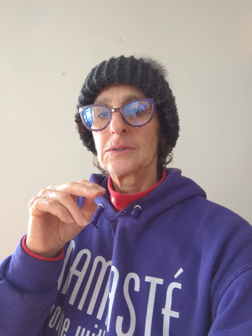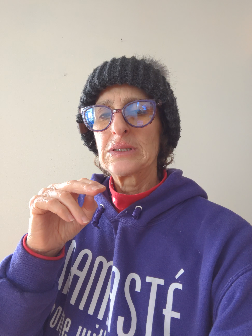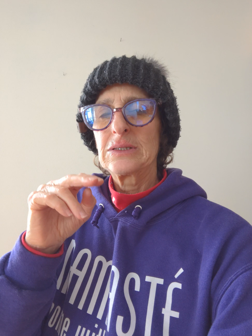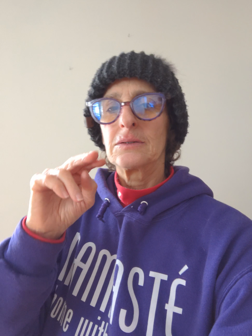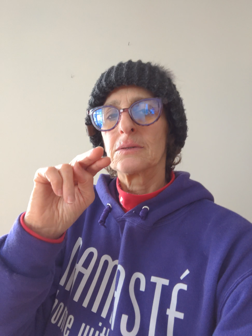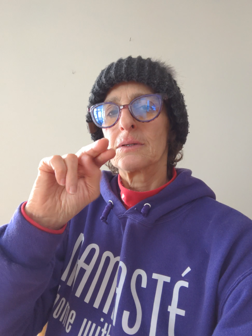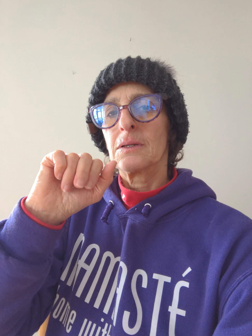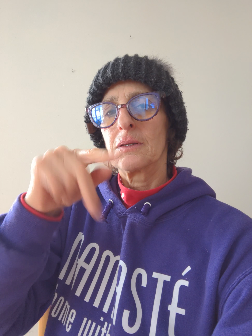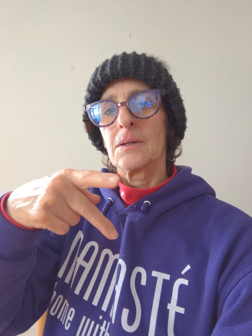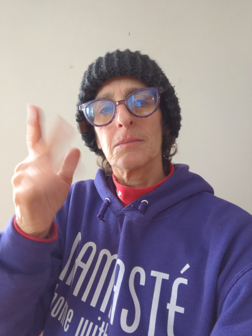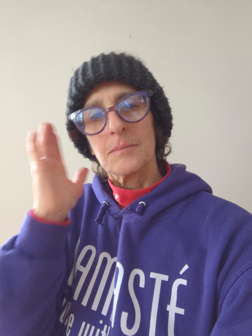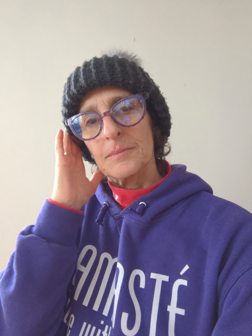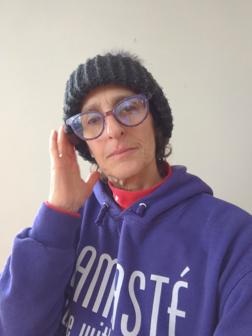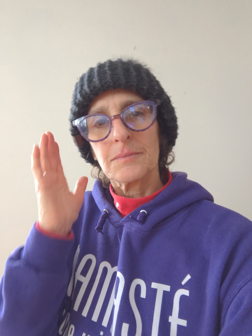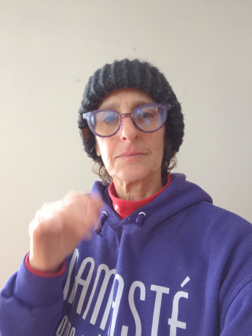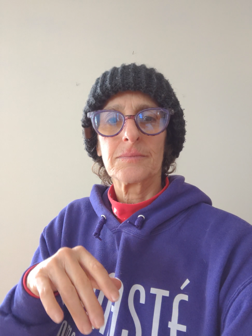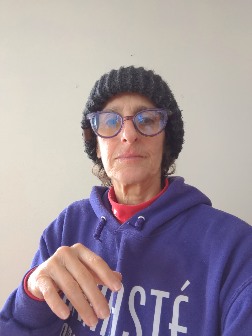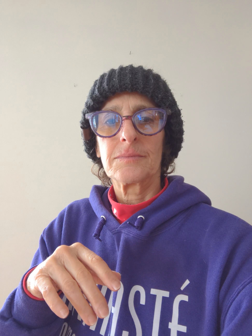nap